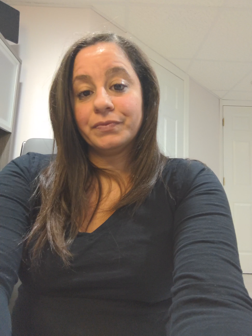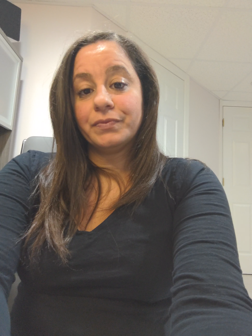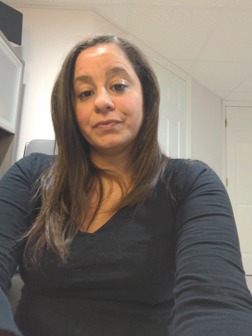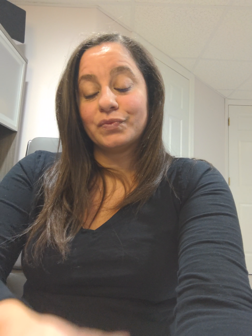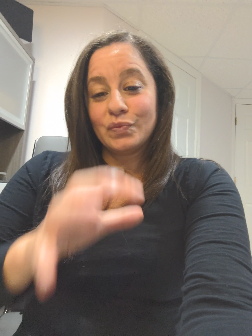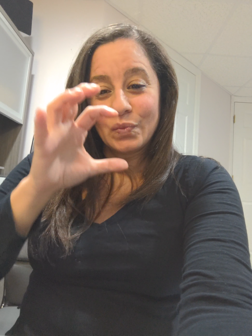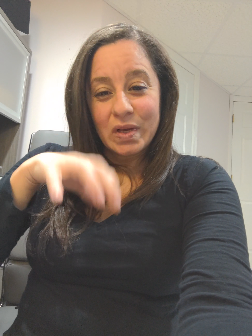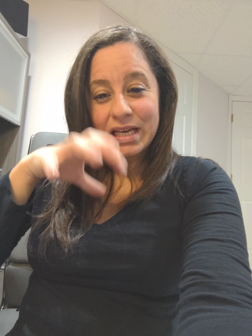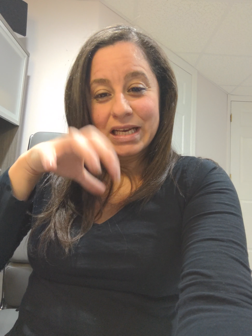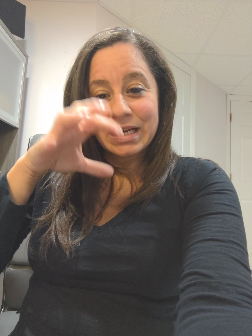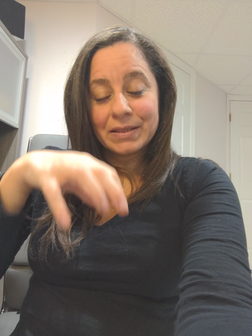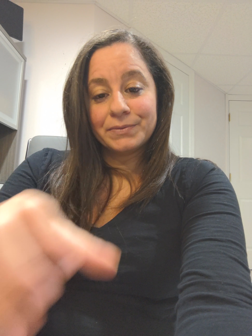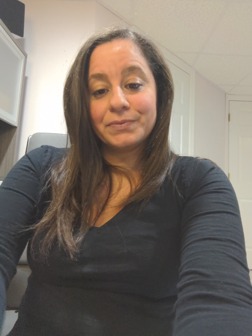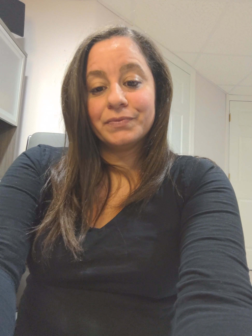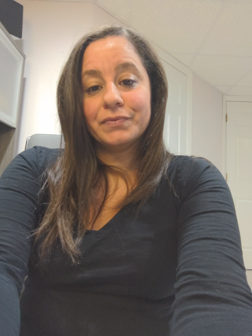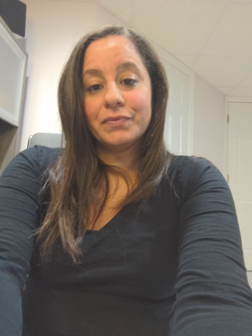rain